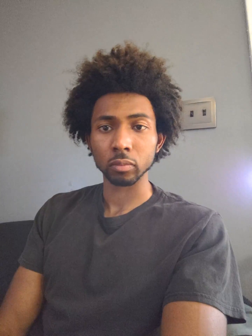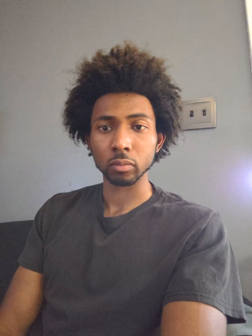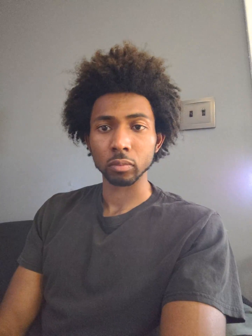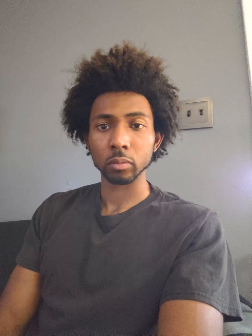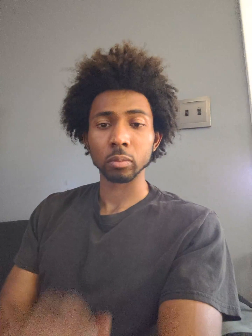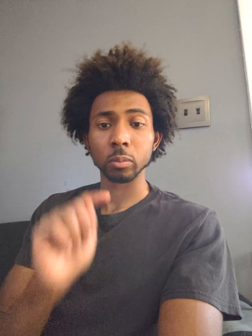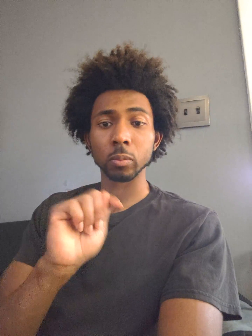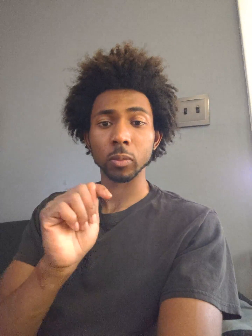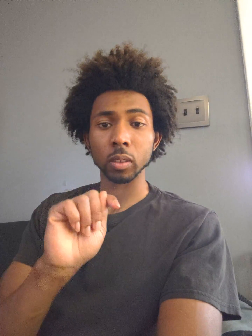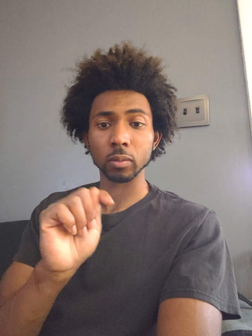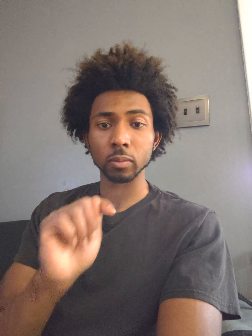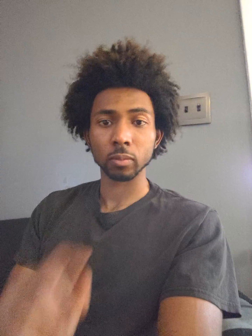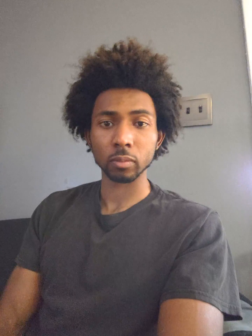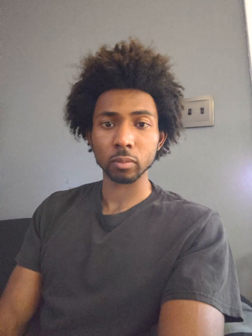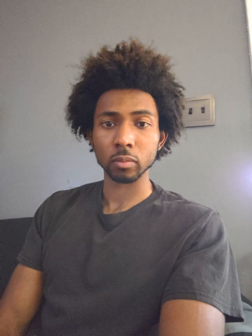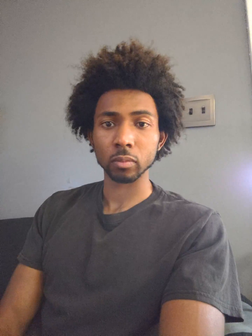bathroom